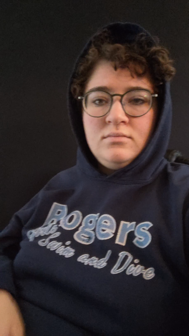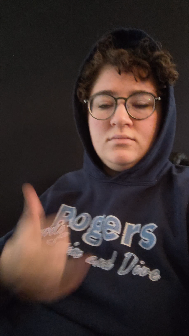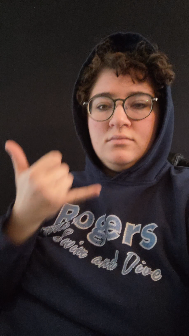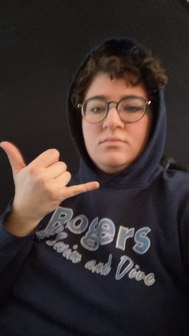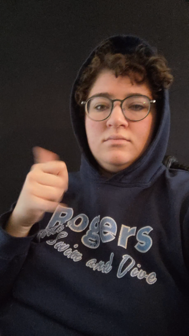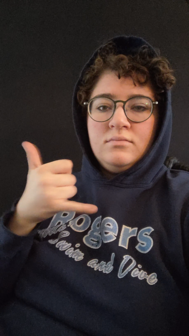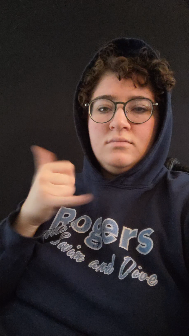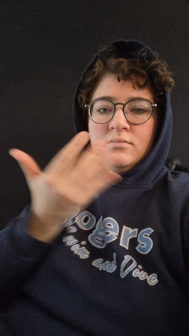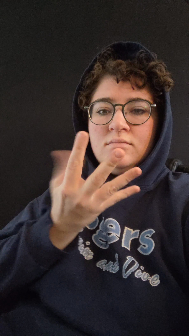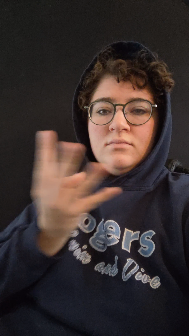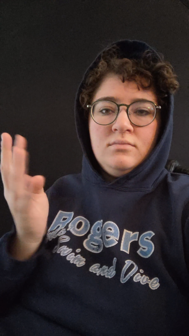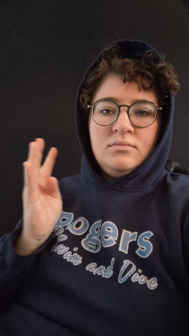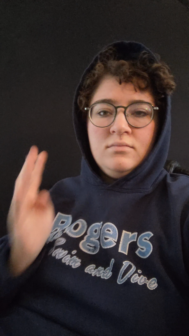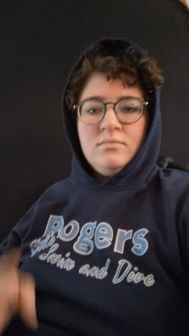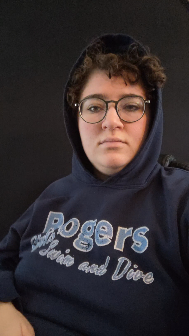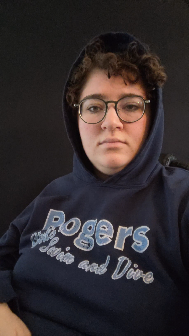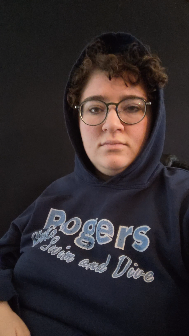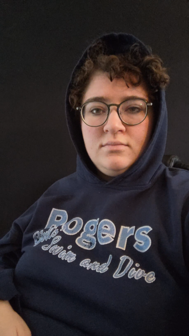playpen